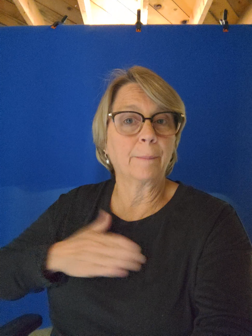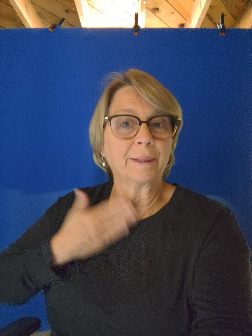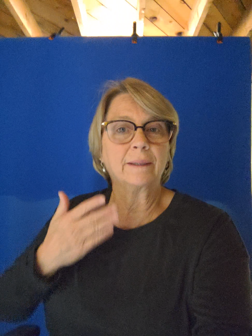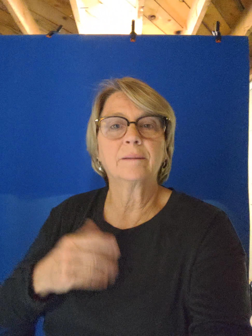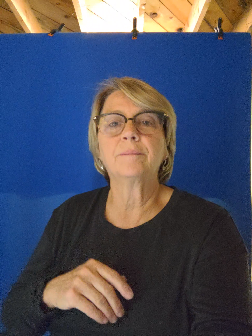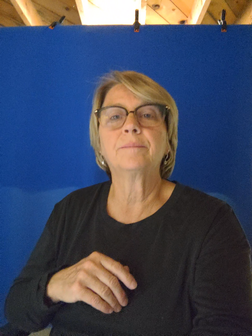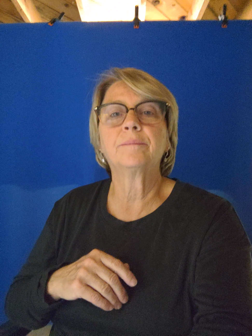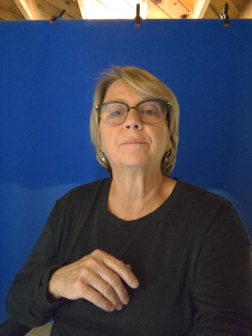happy